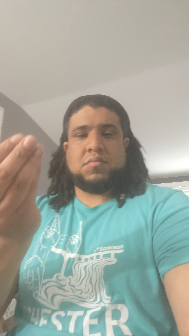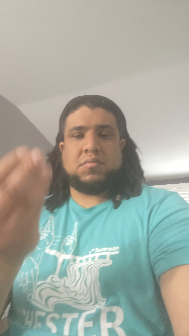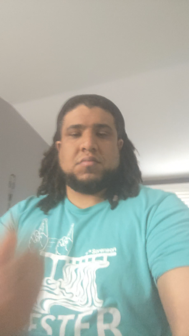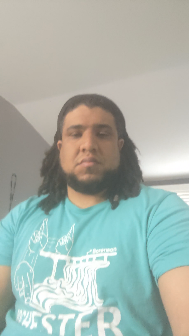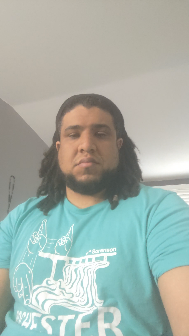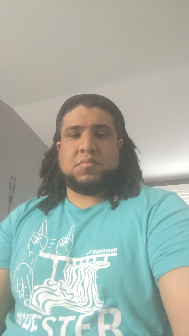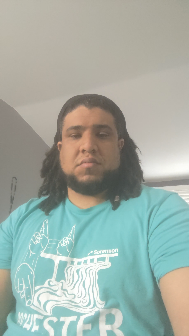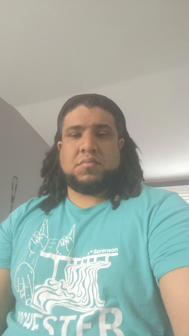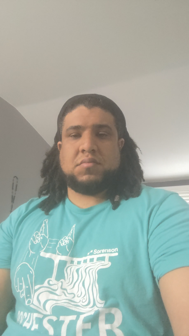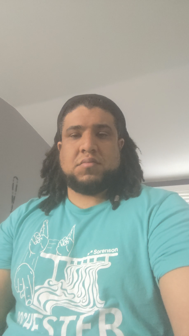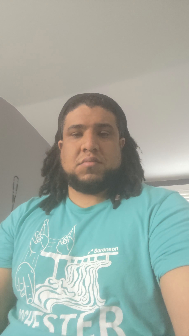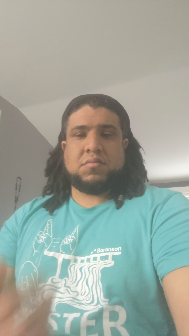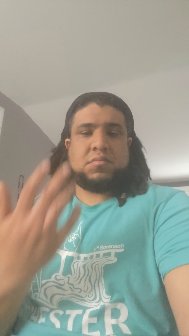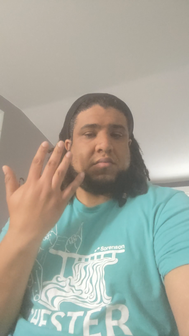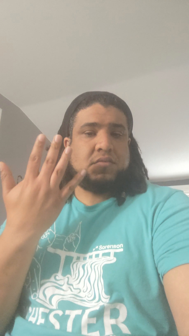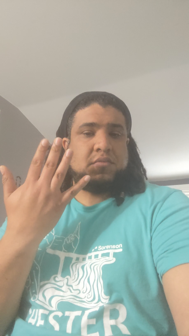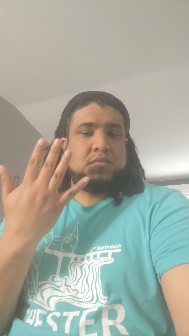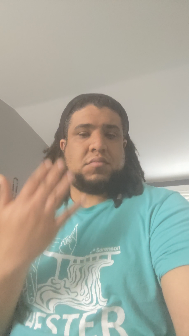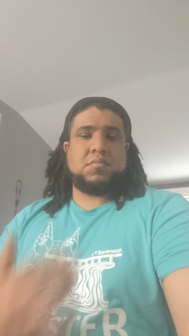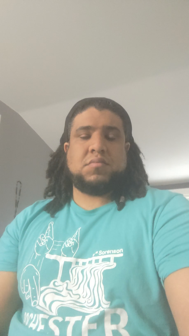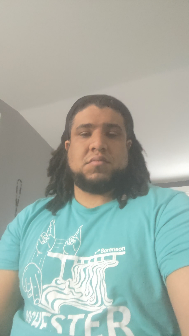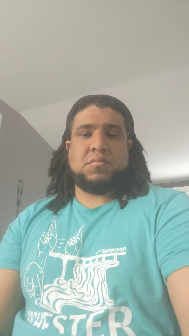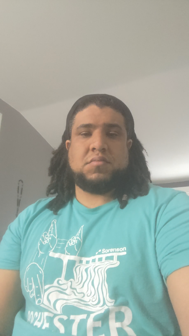hand